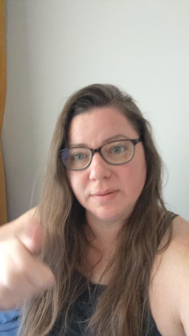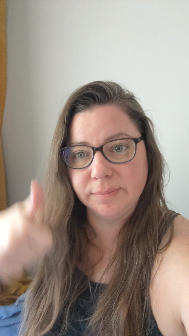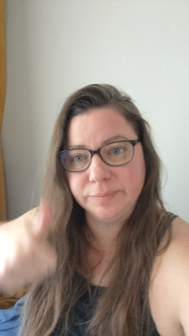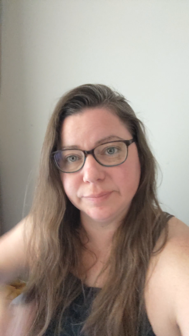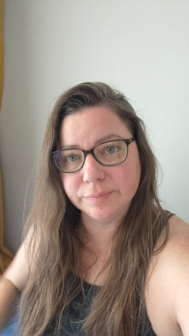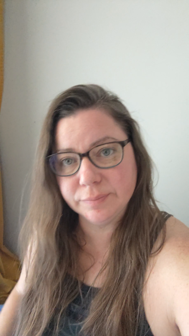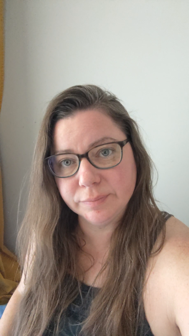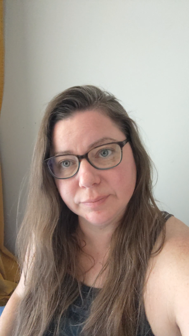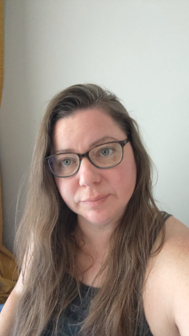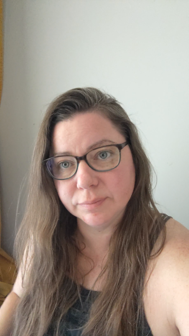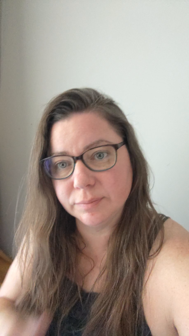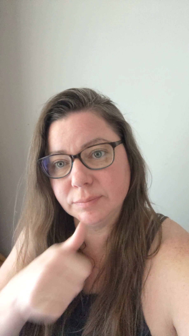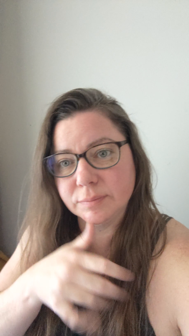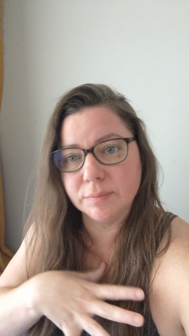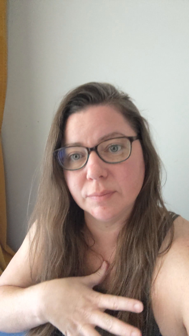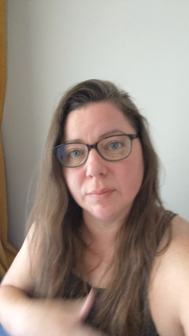lady